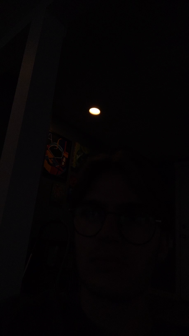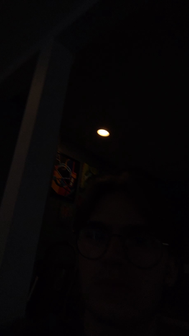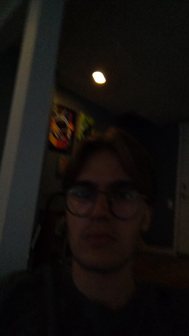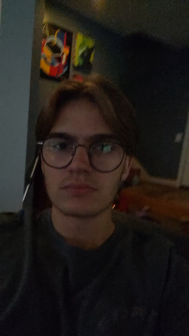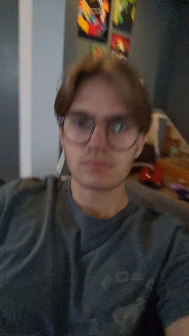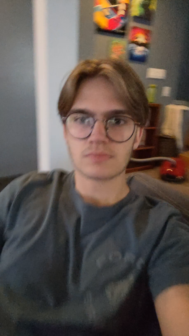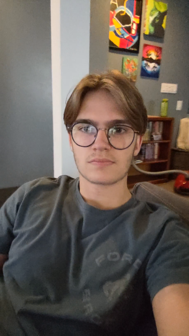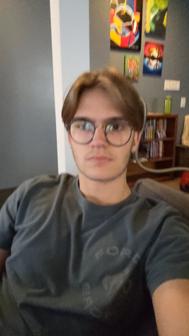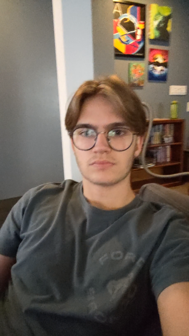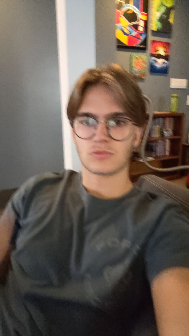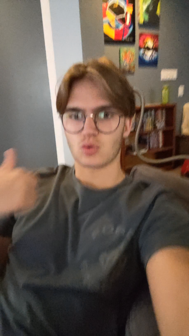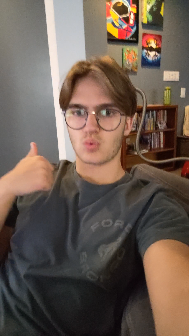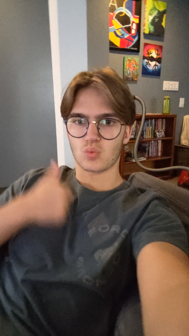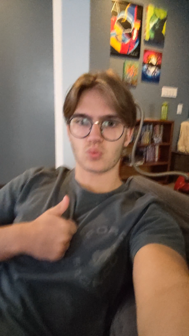coats